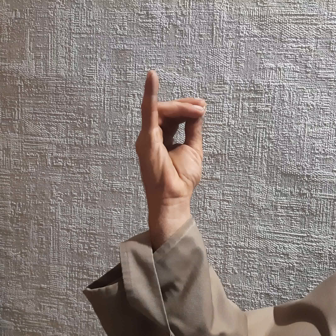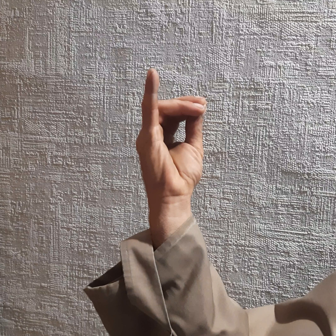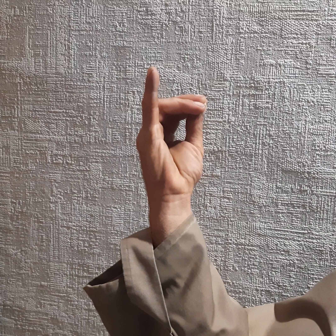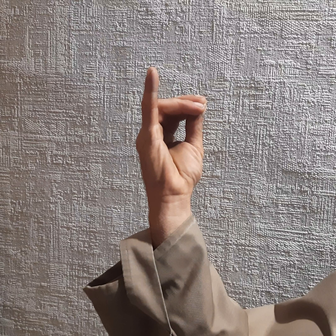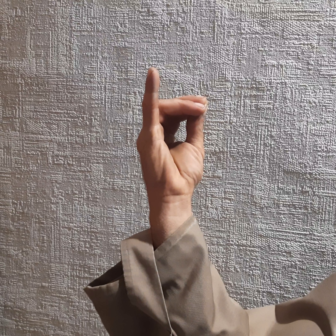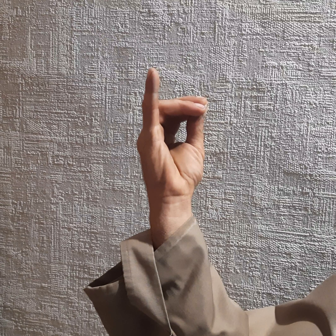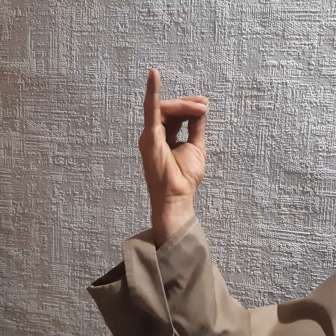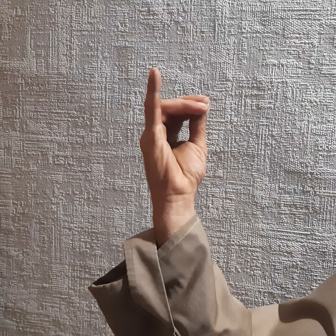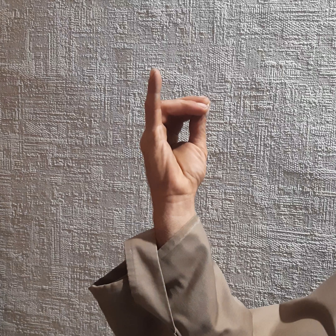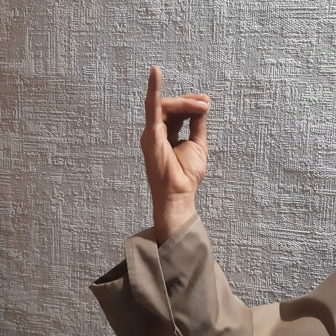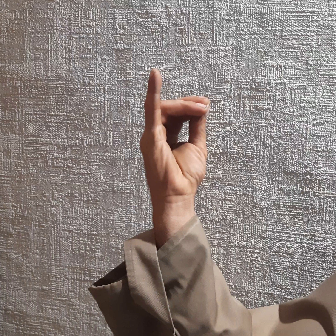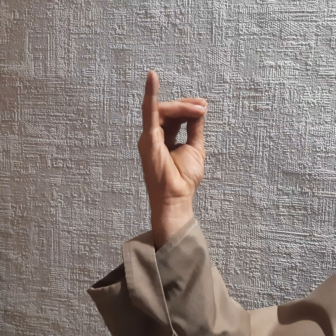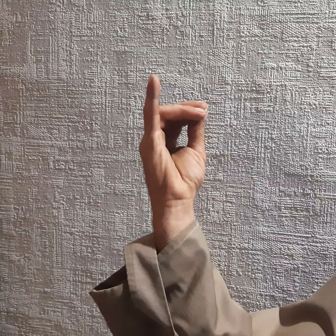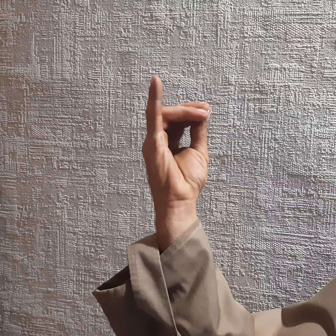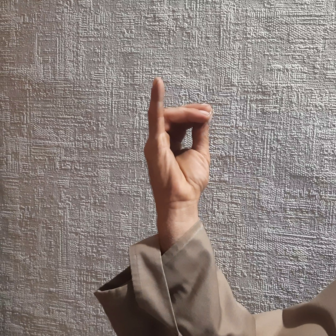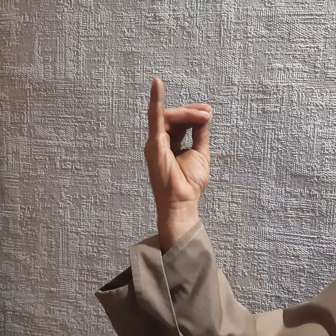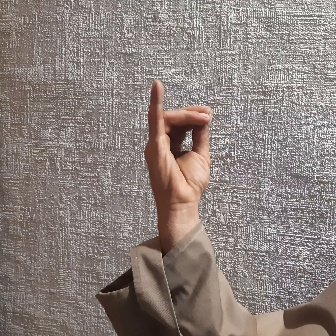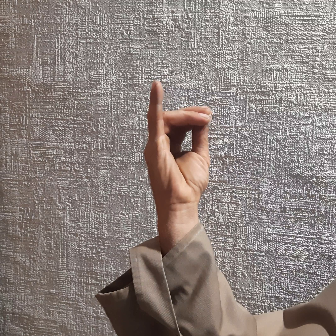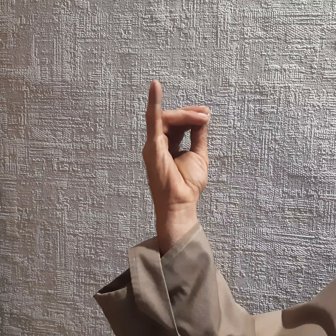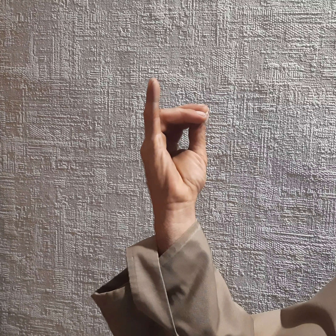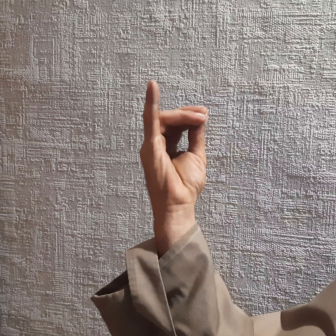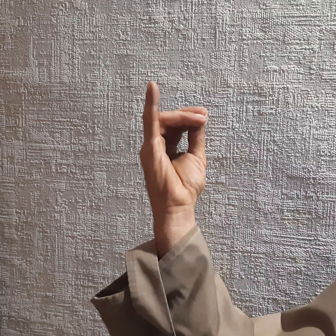Ю